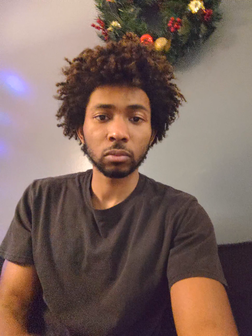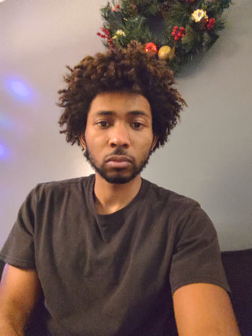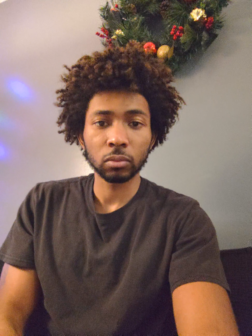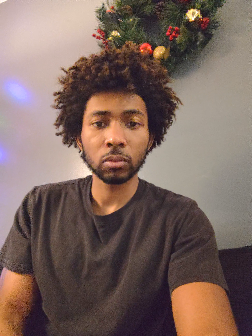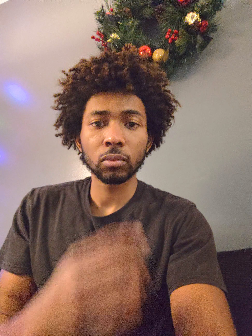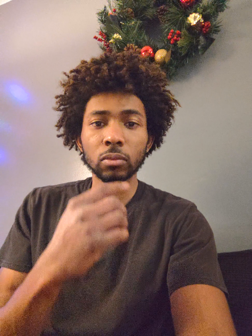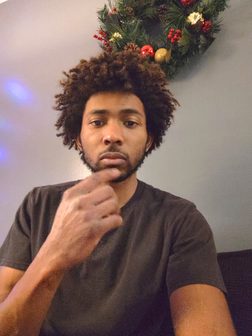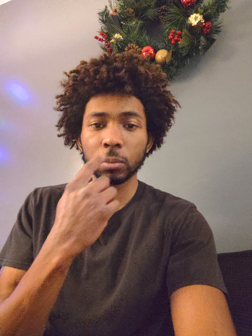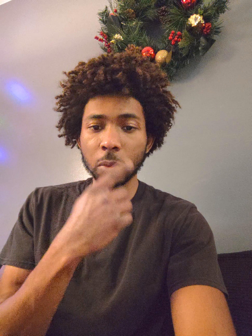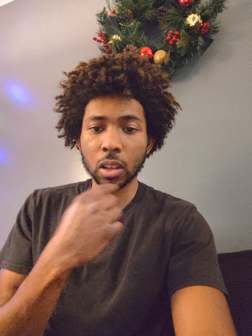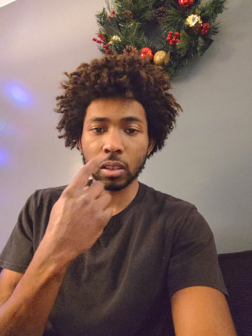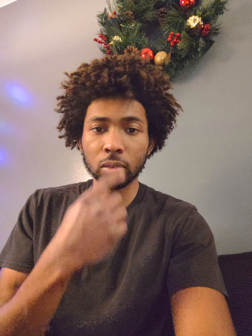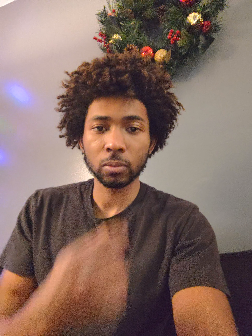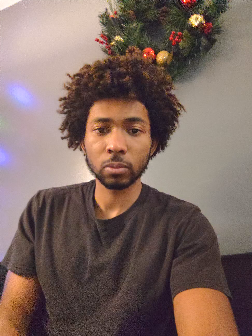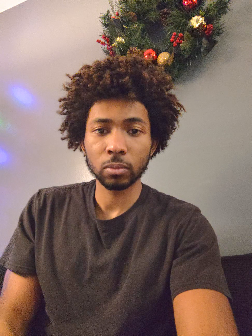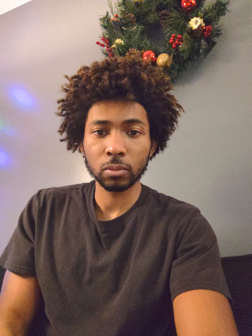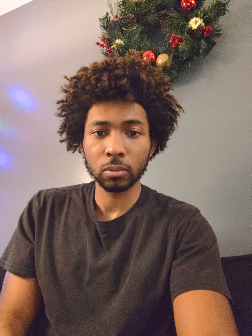mouth